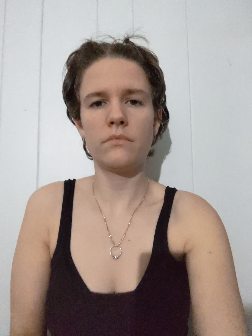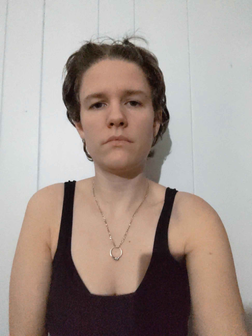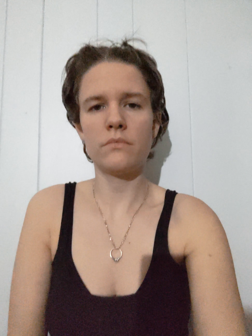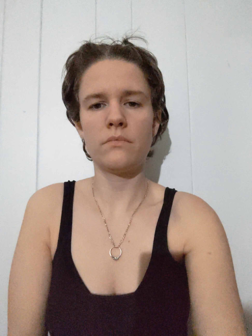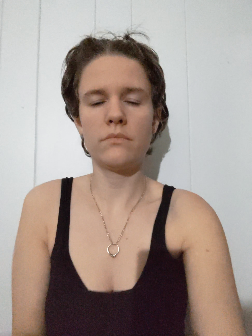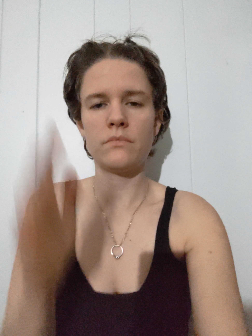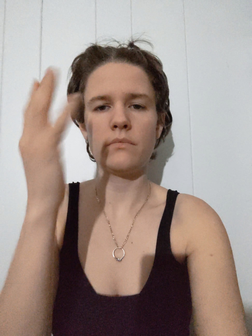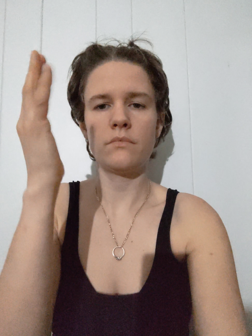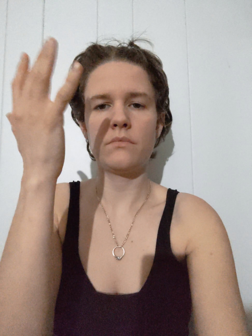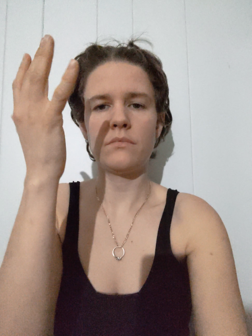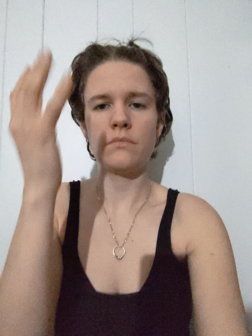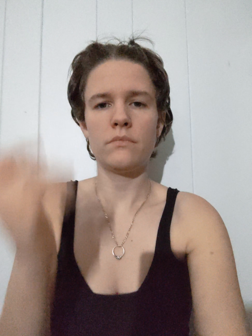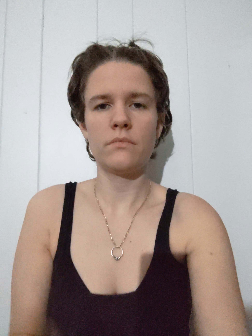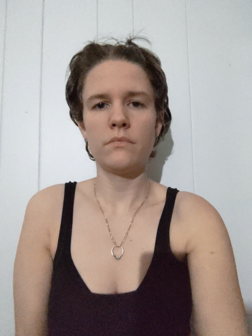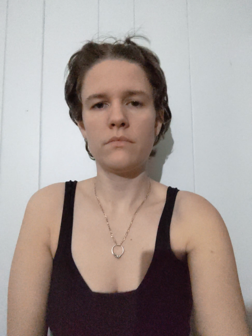tree